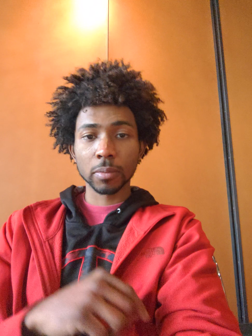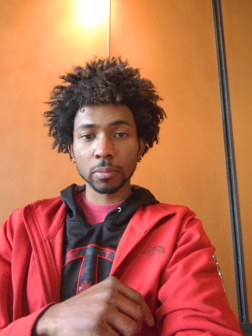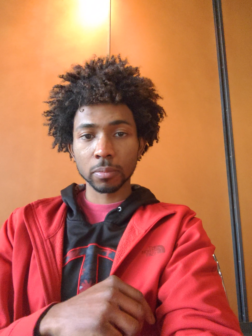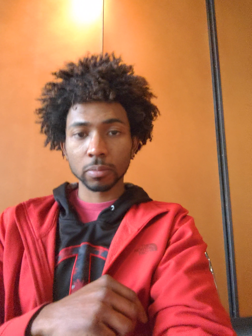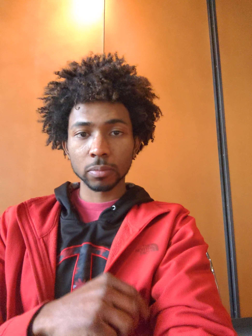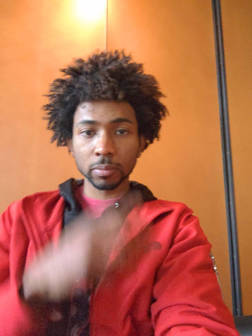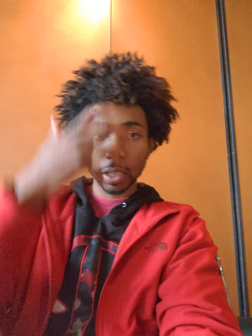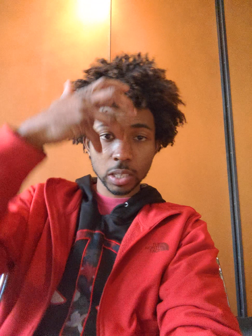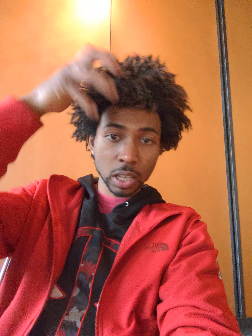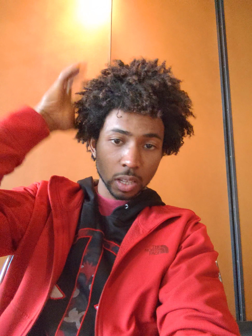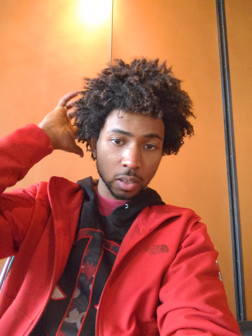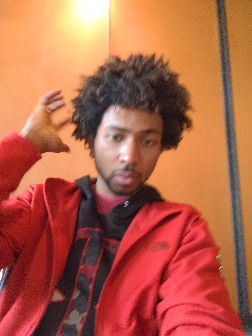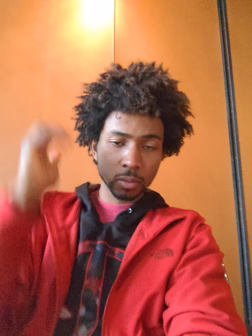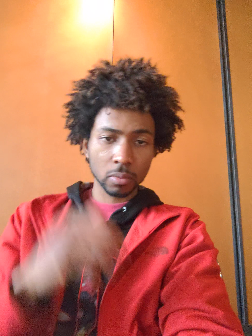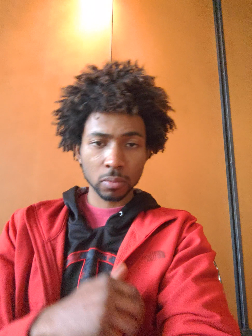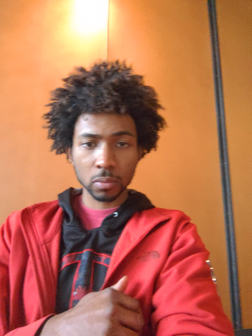lion